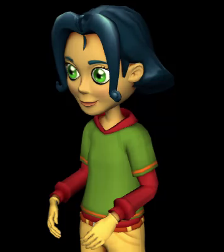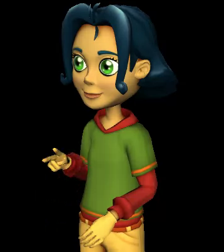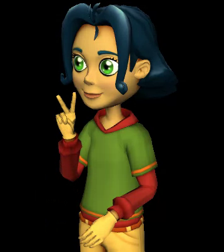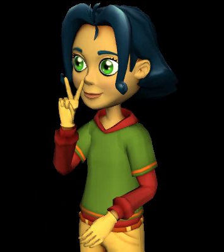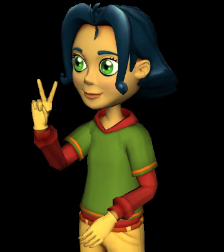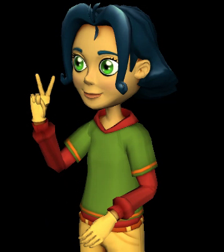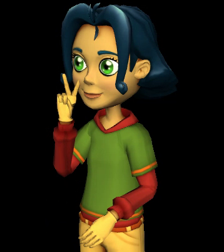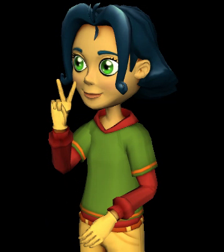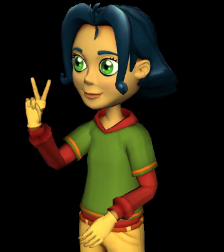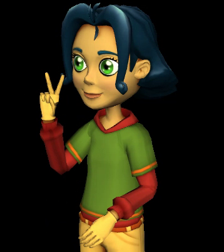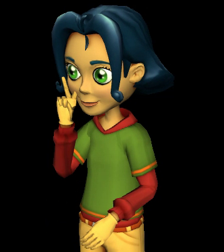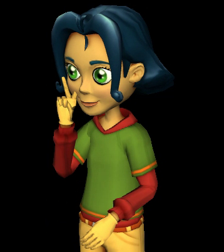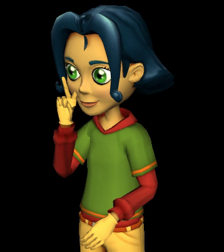مضحك